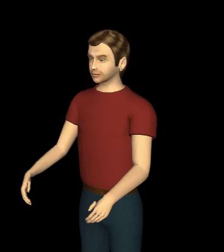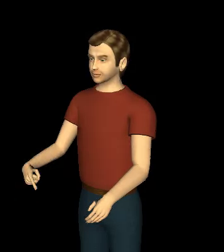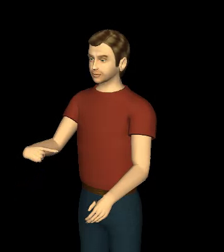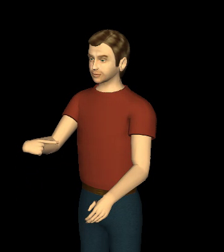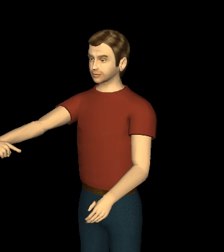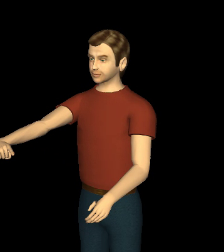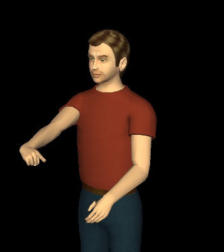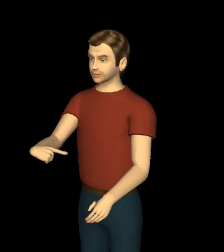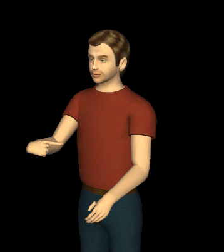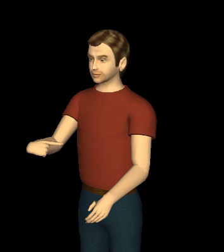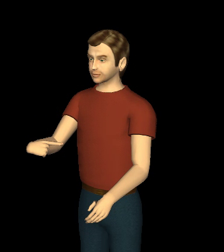نحن